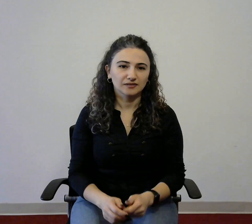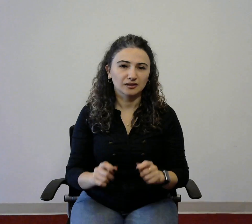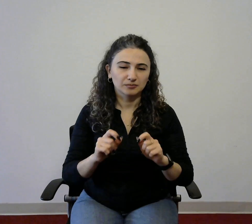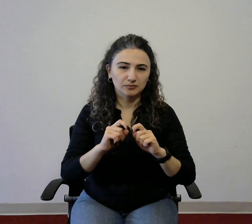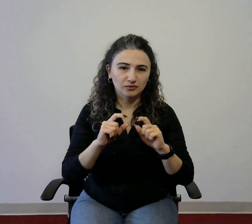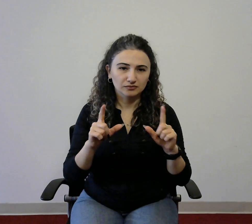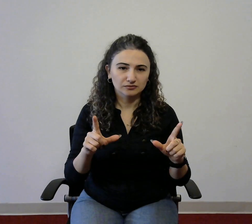məktəb